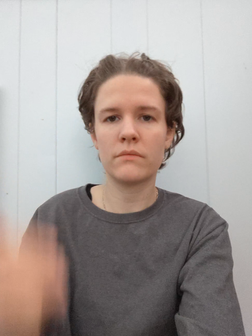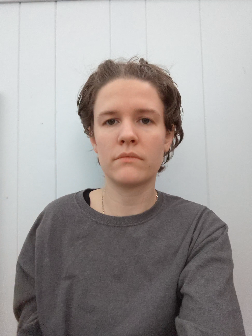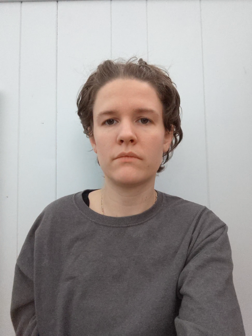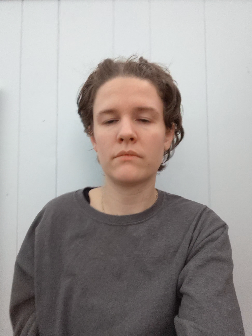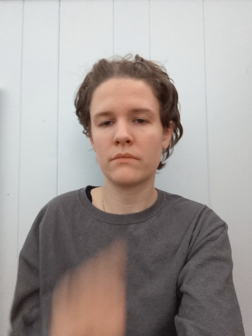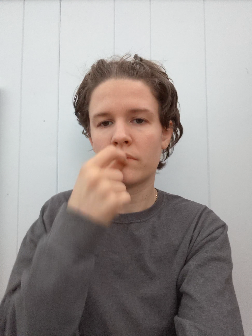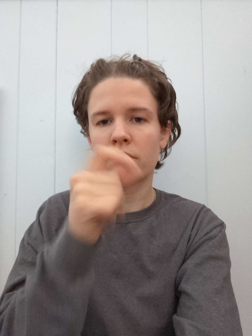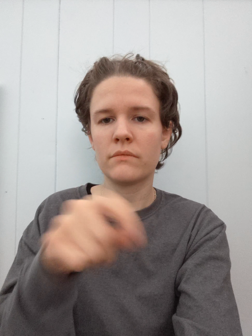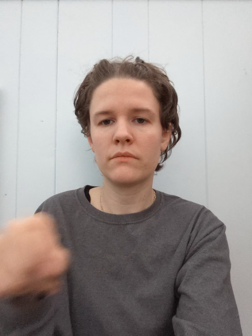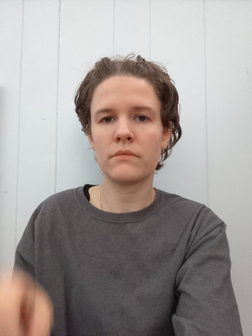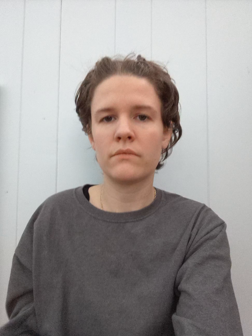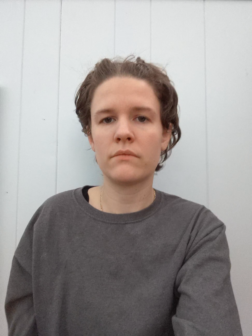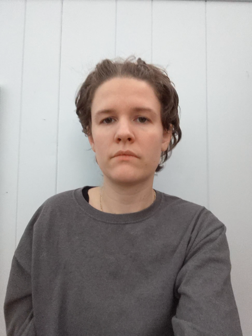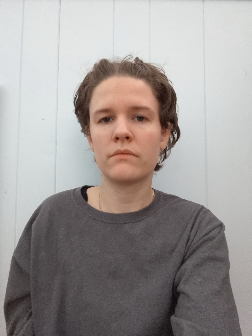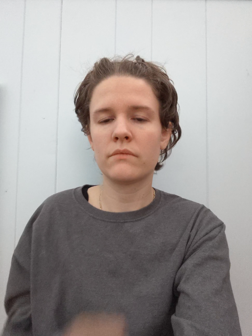pencil